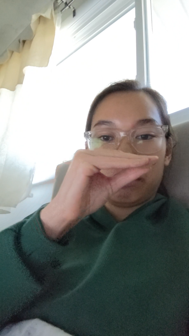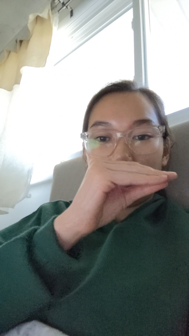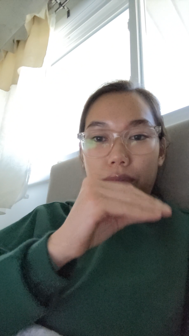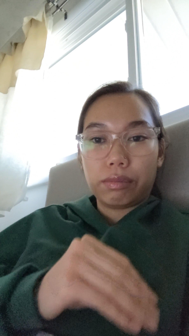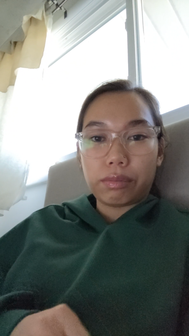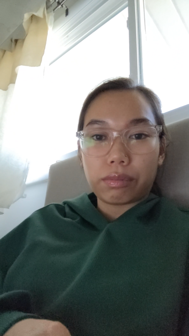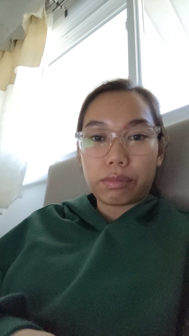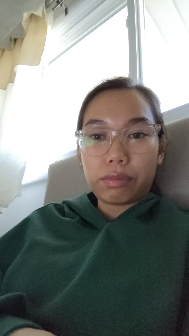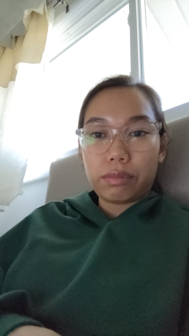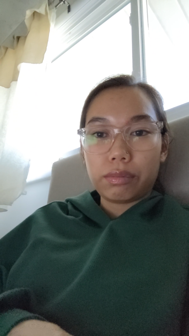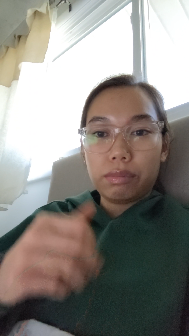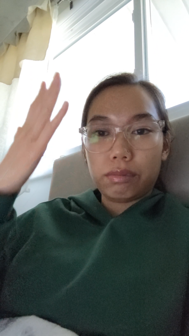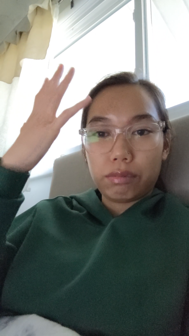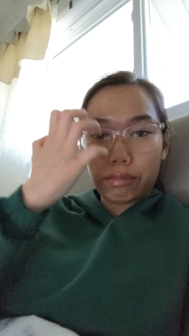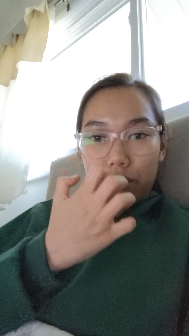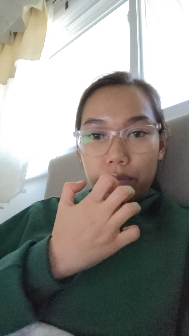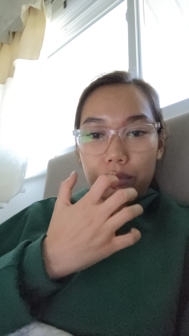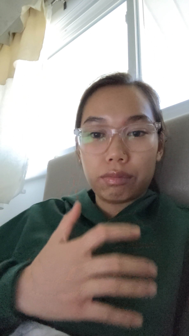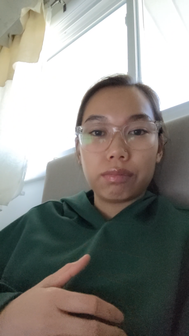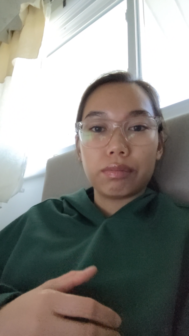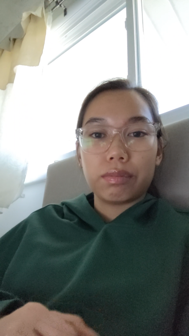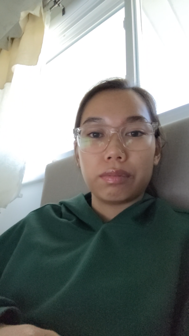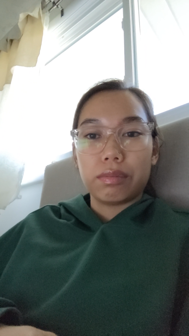dark